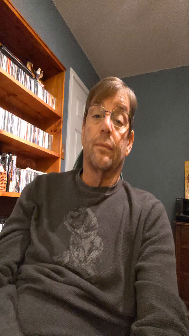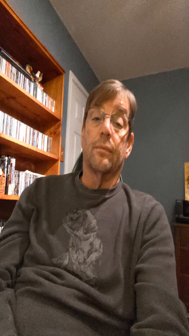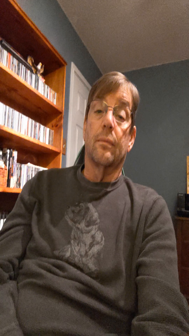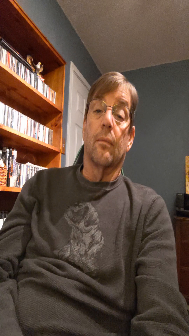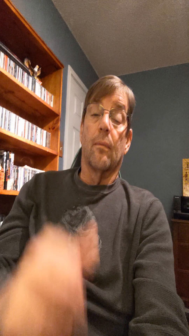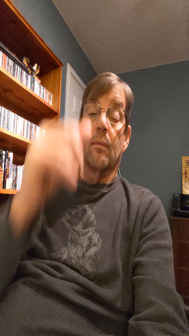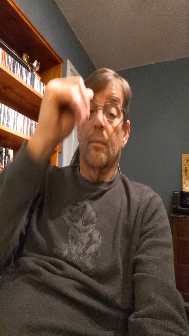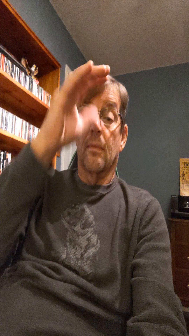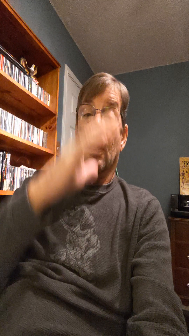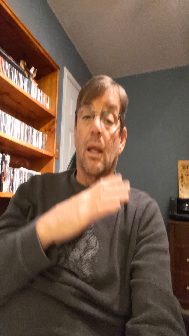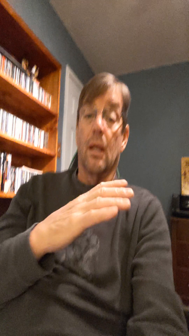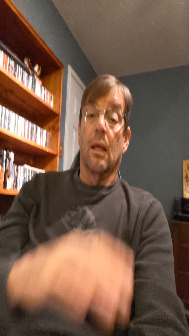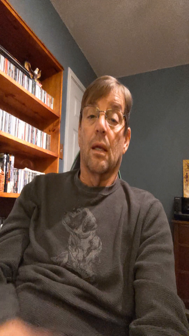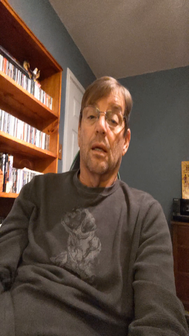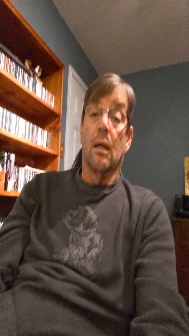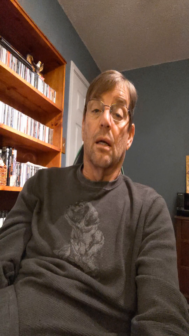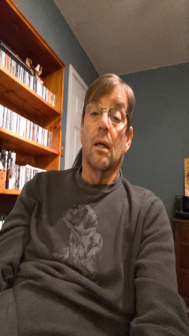man